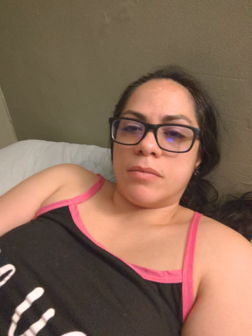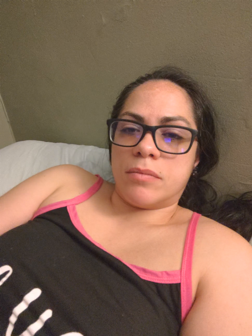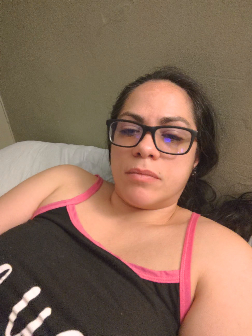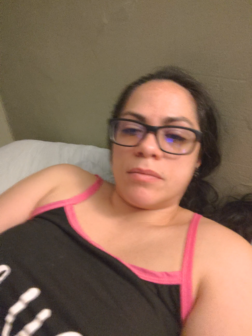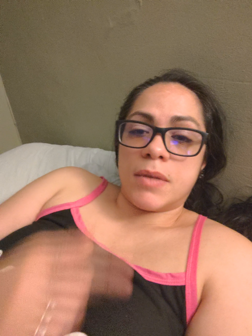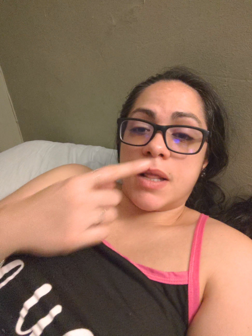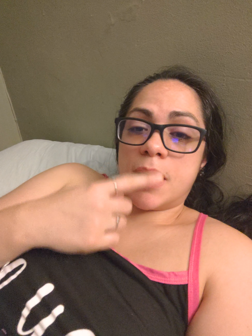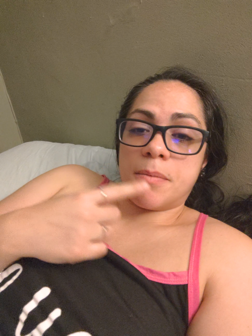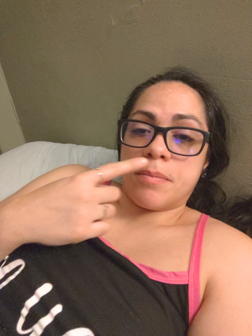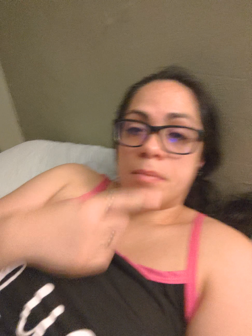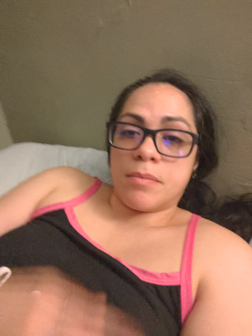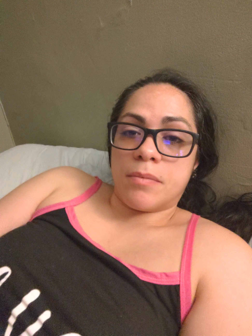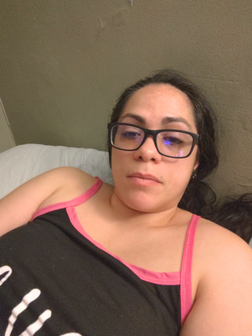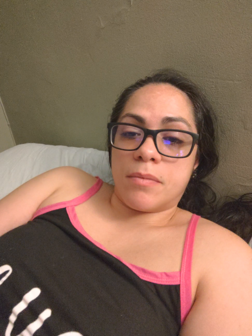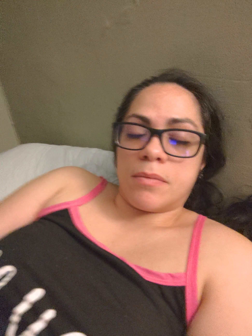lips